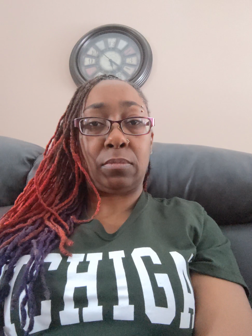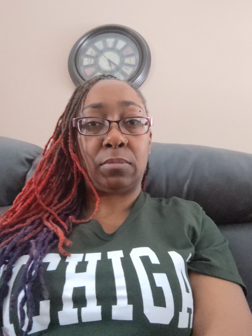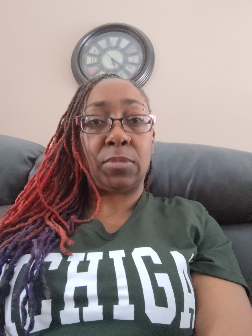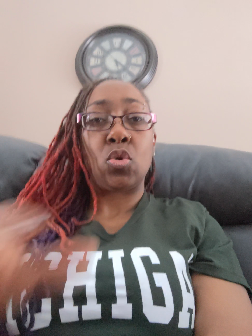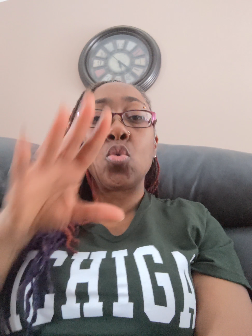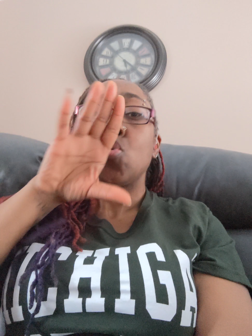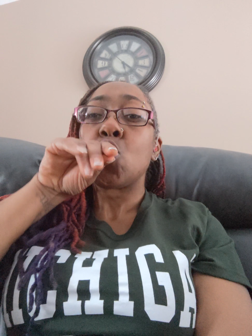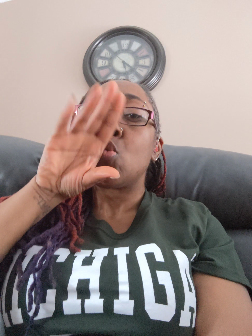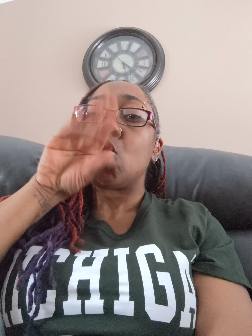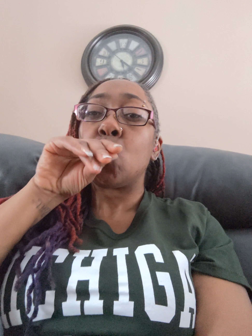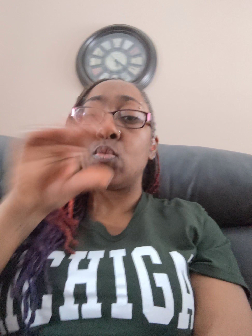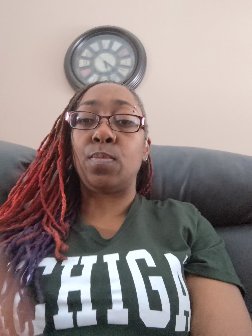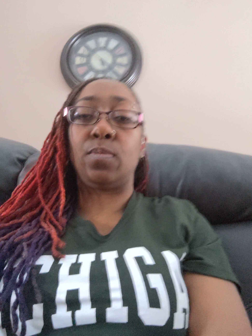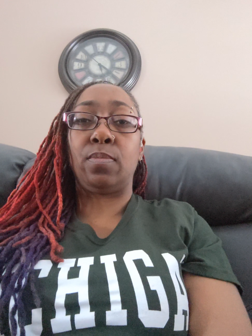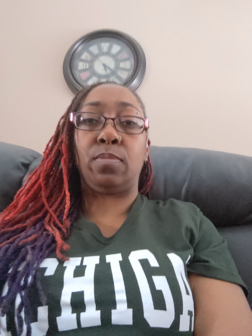goose